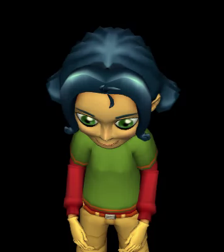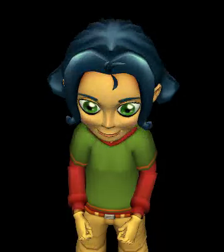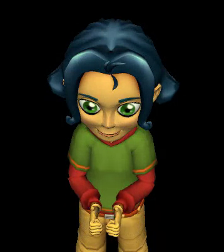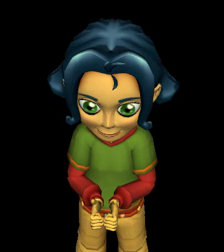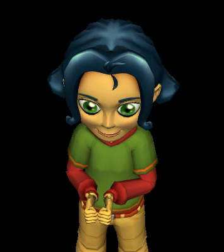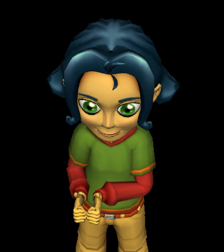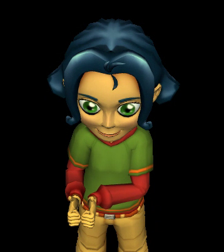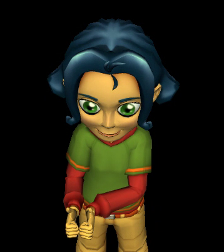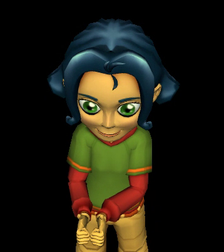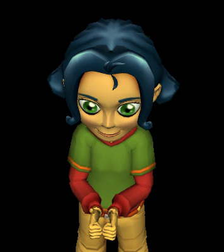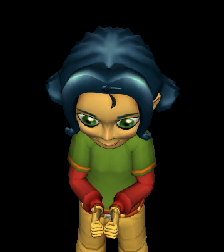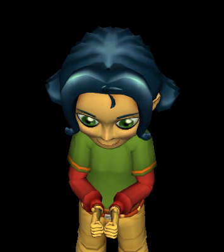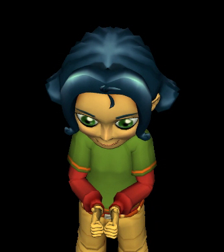معا